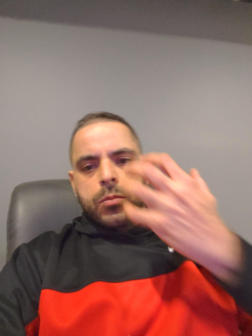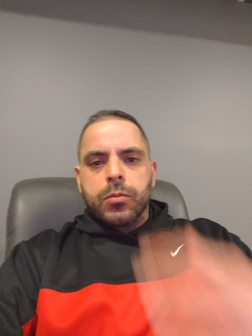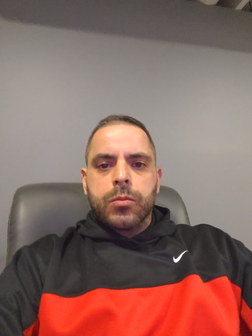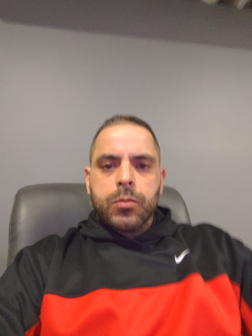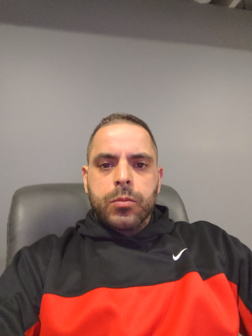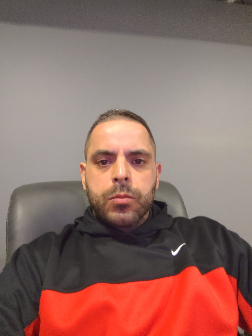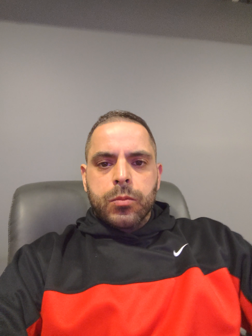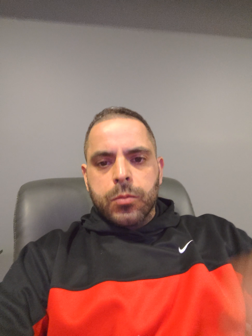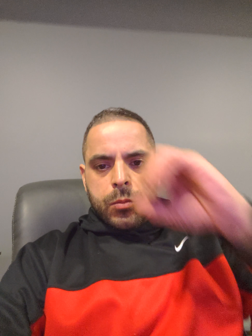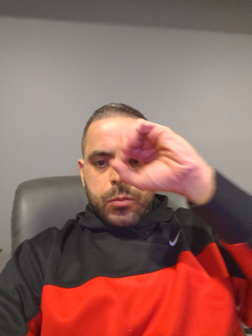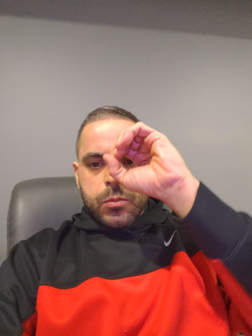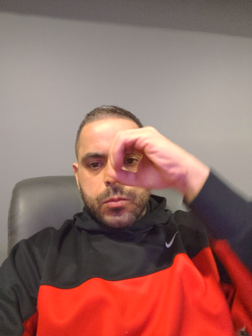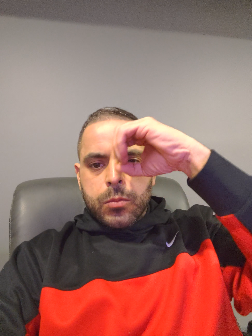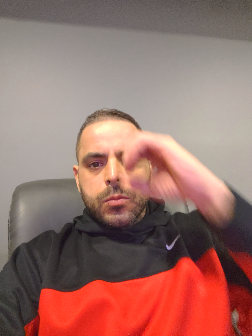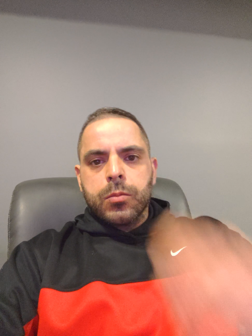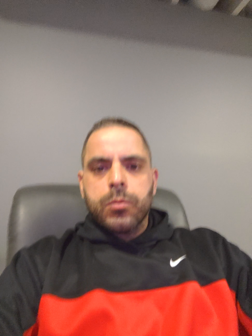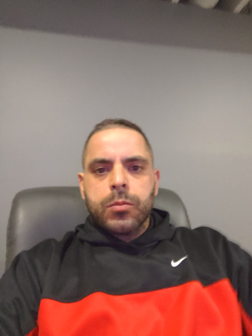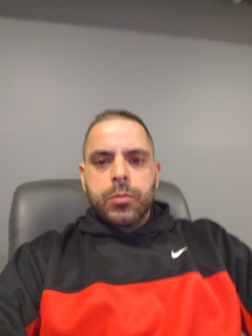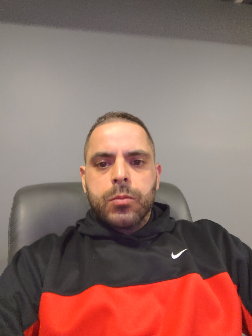owl